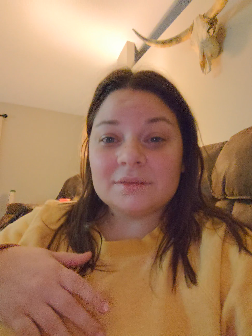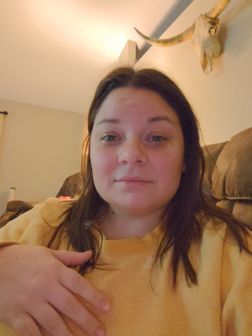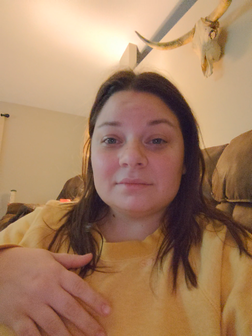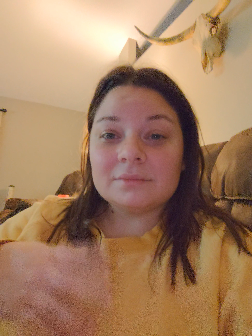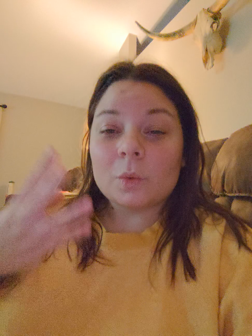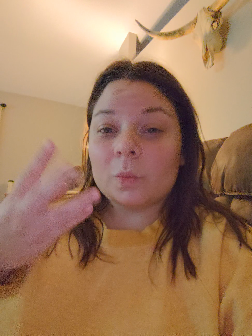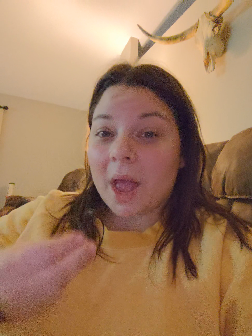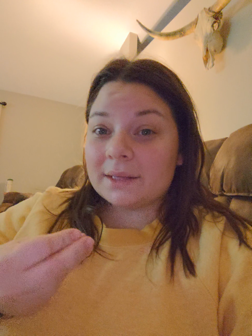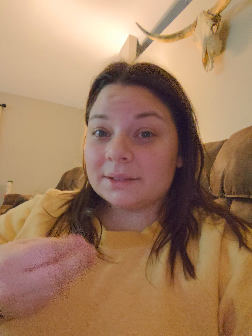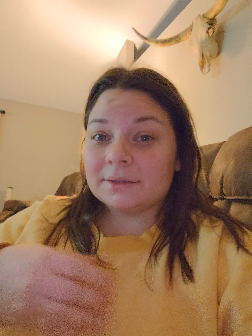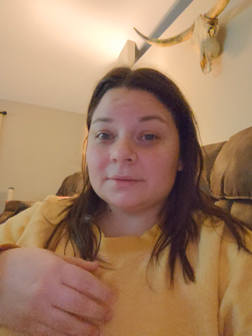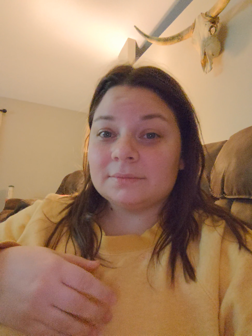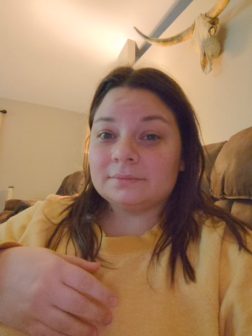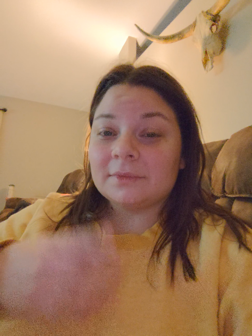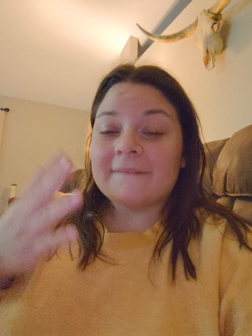wet